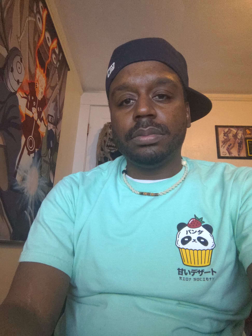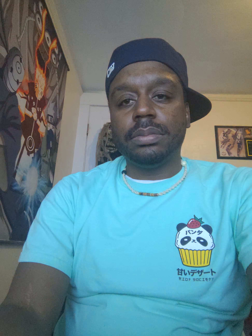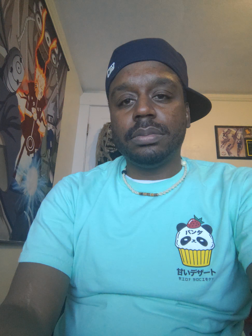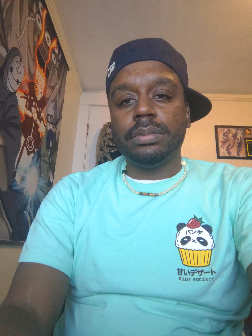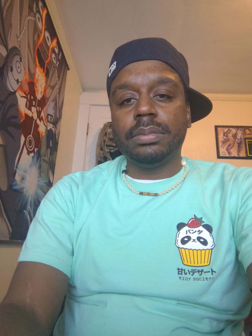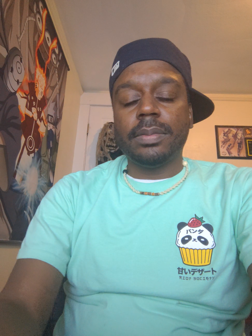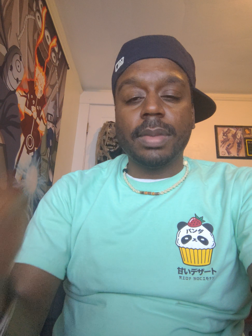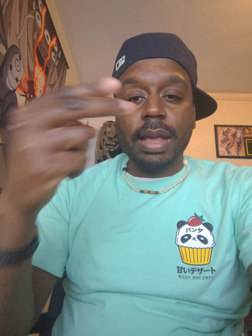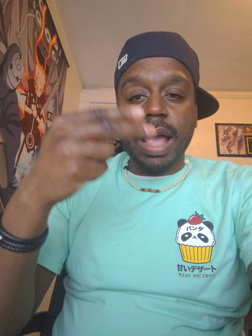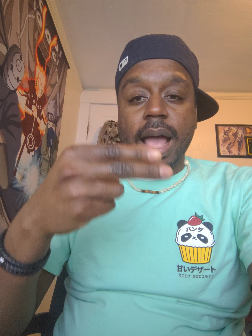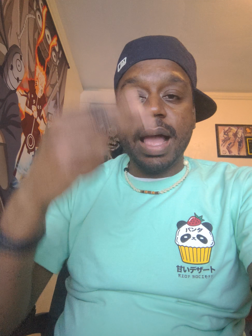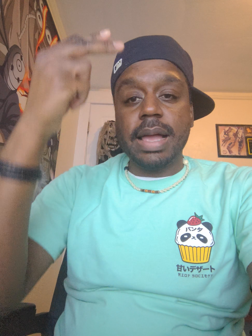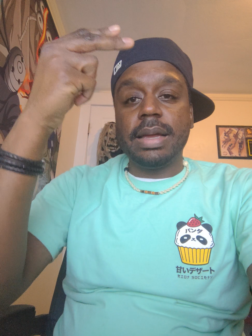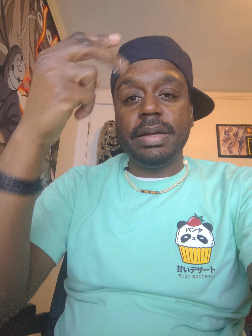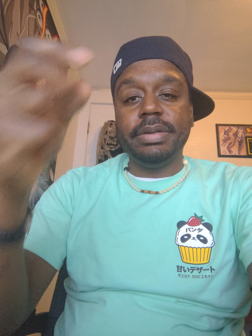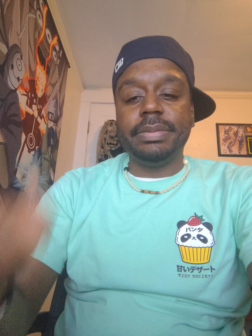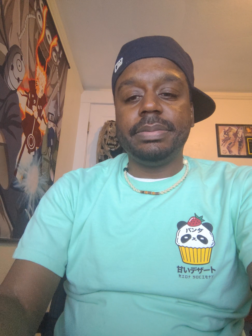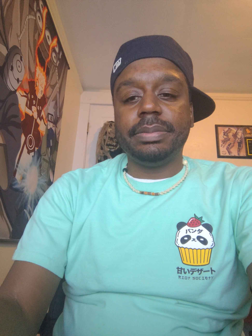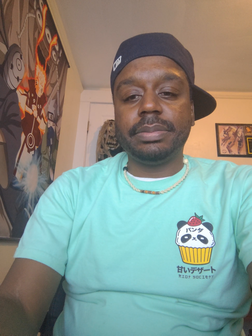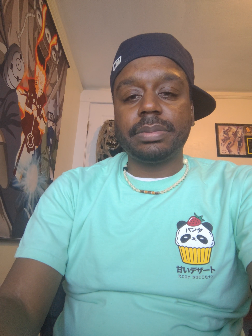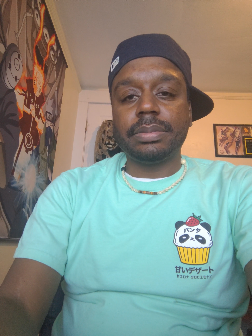high